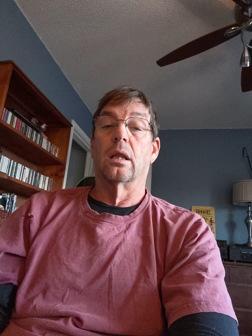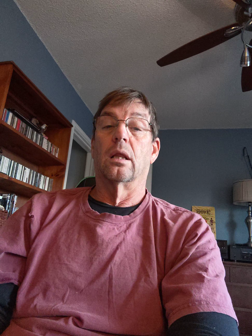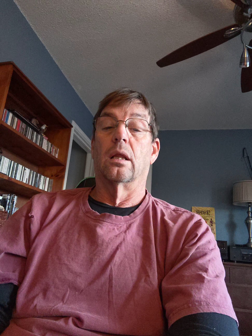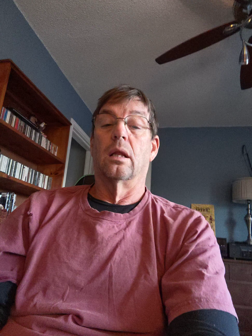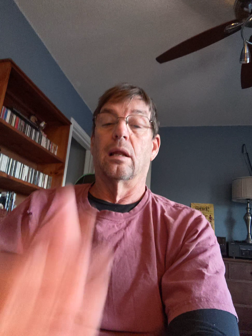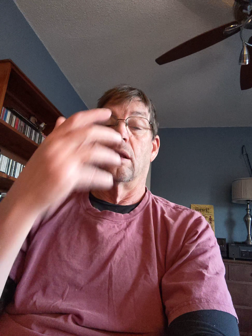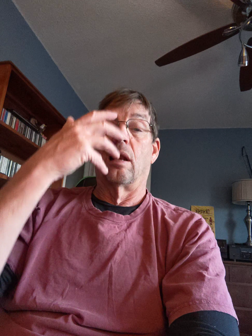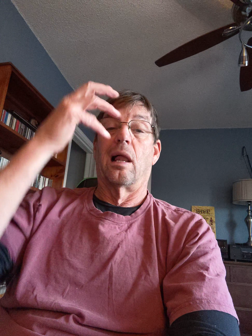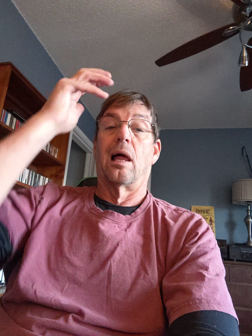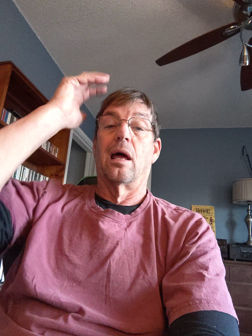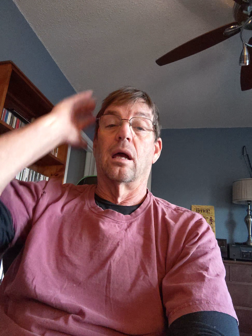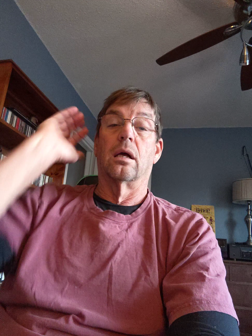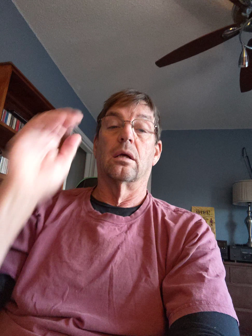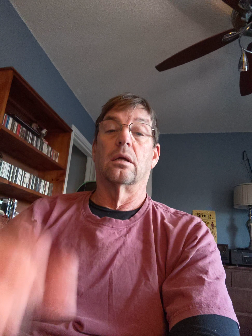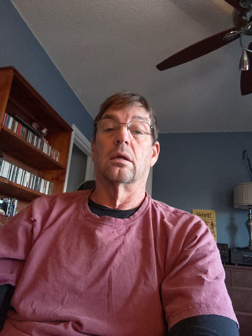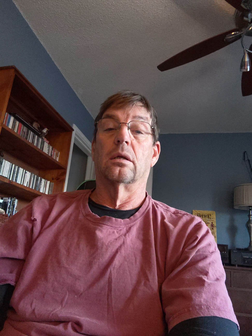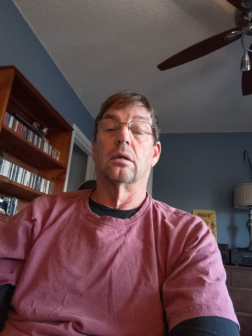lion